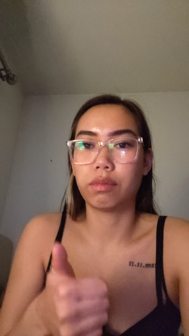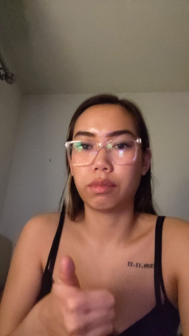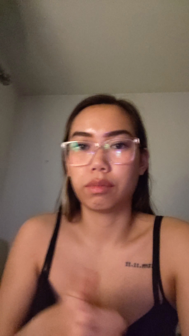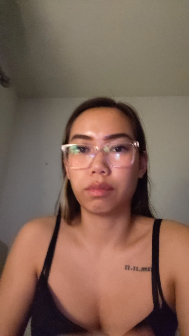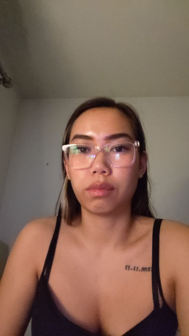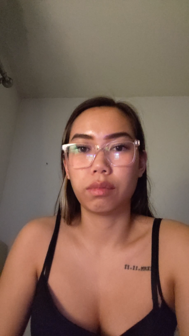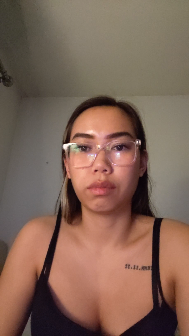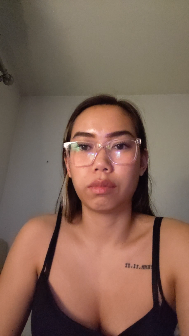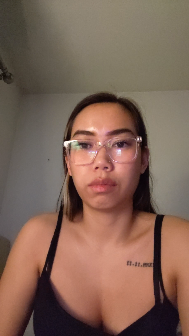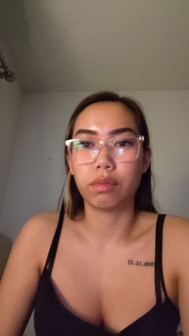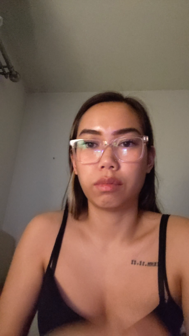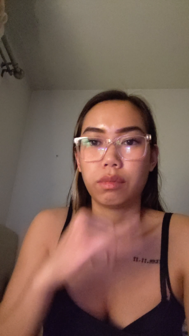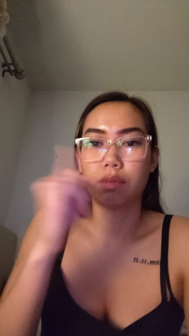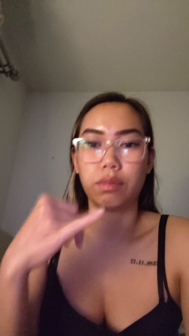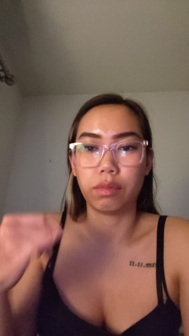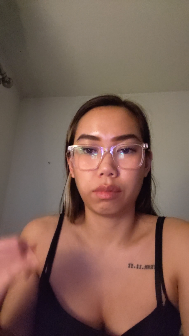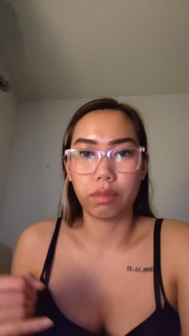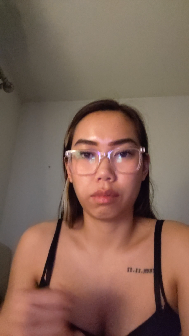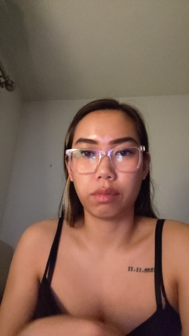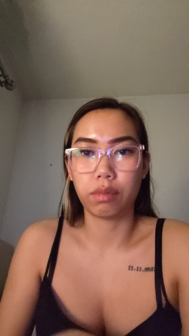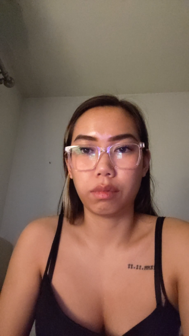draw